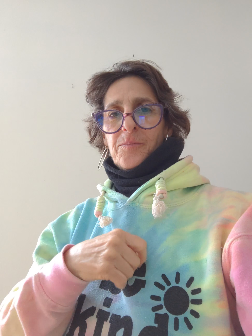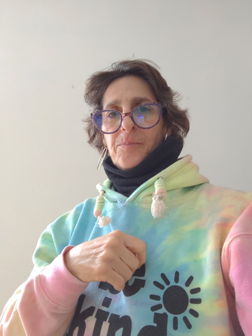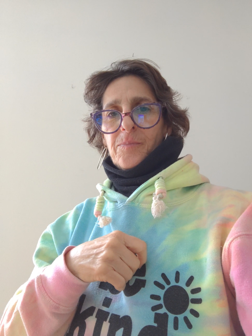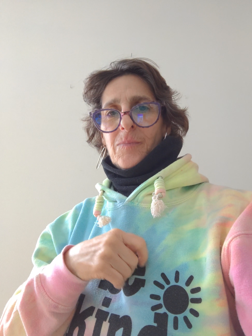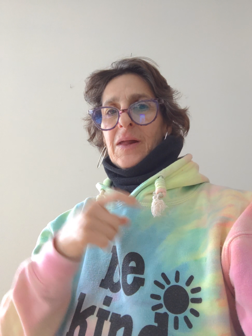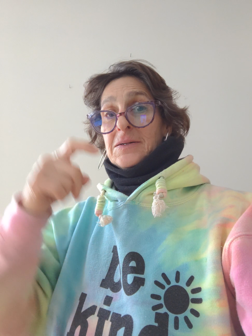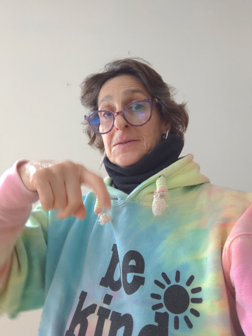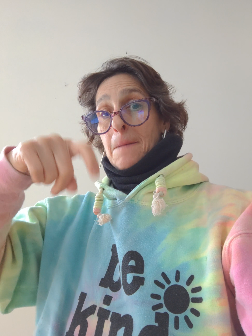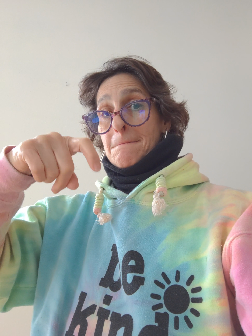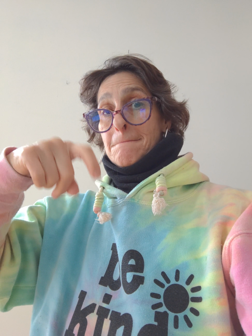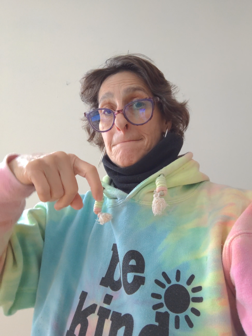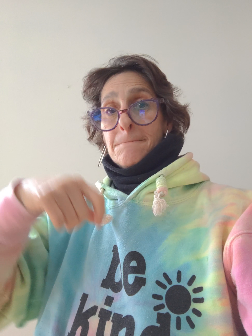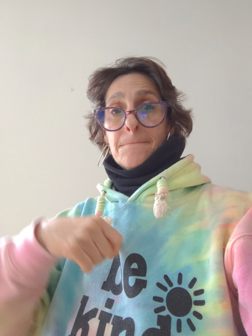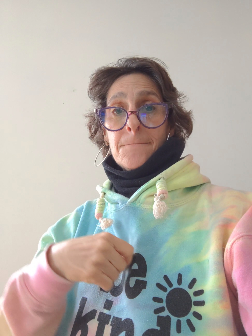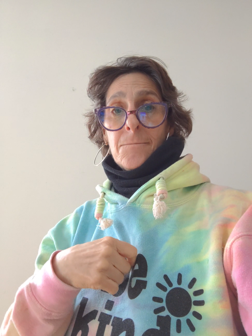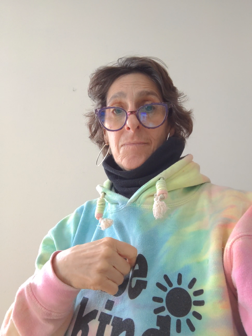time